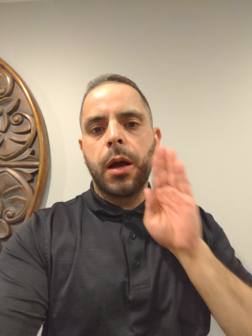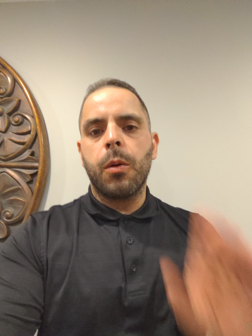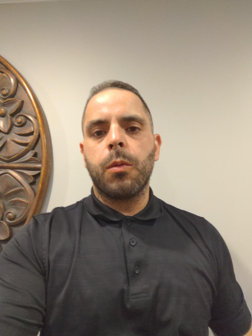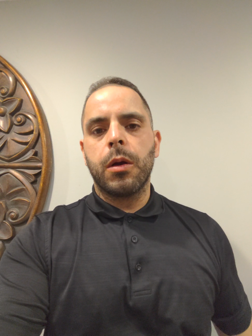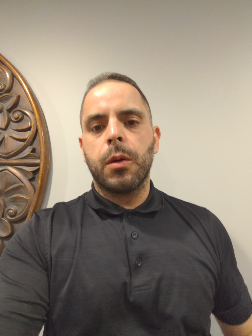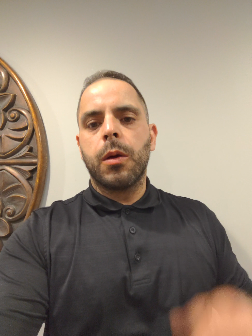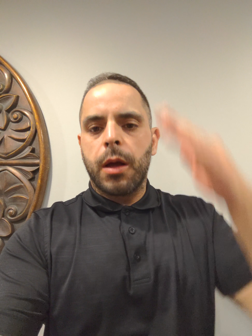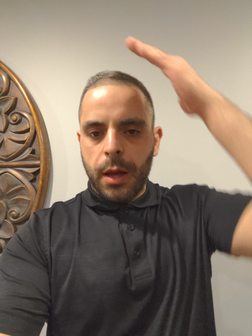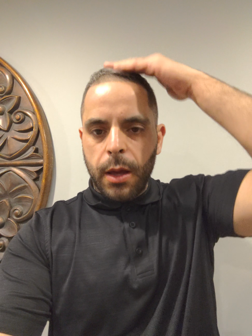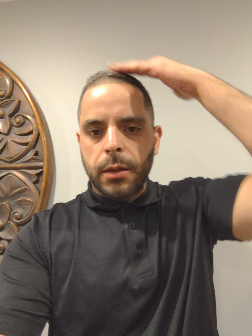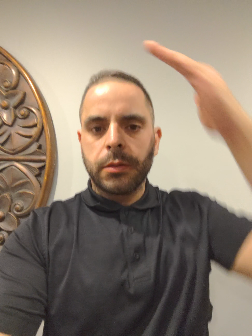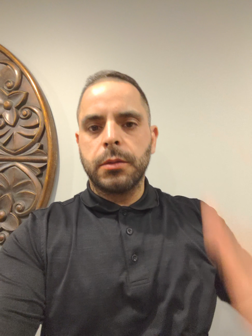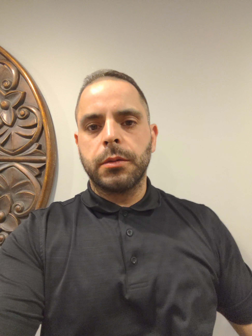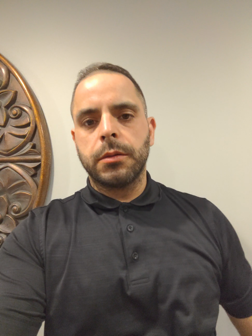hat